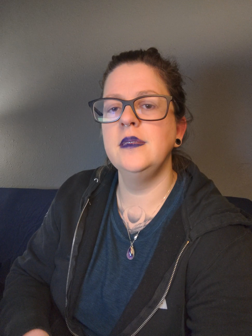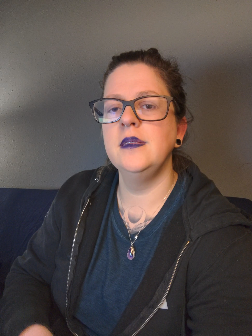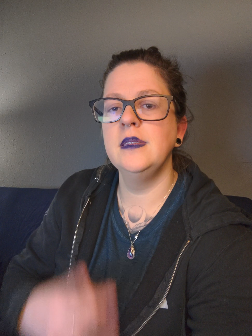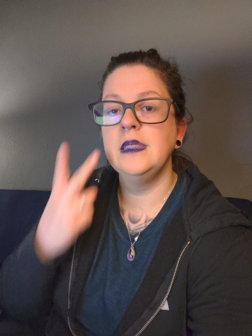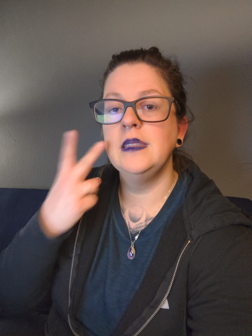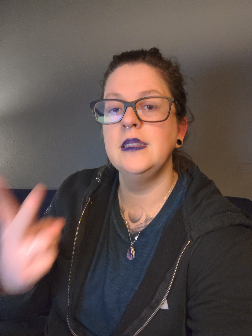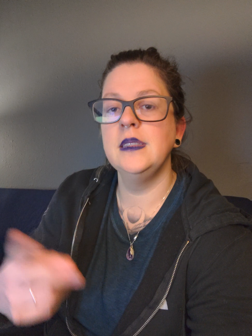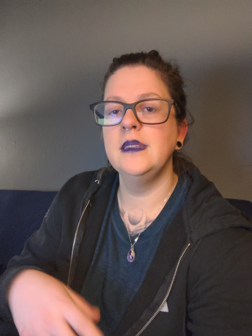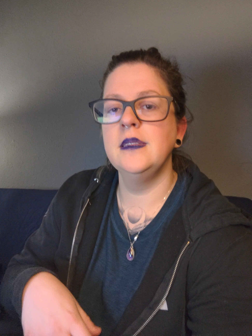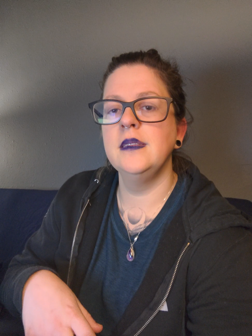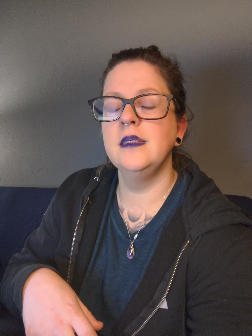see